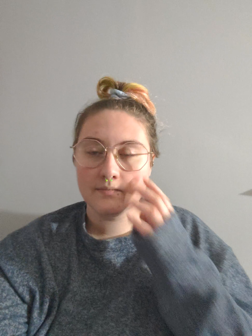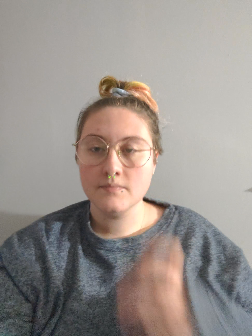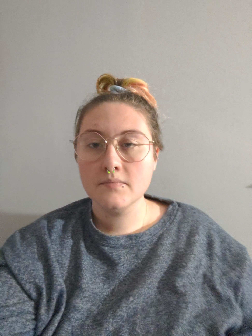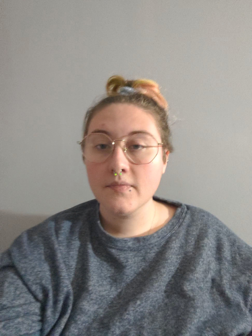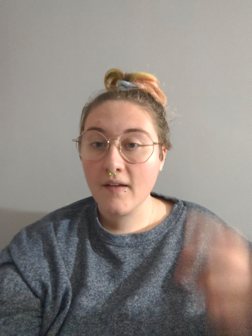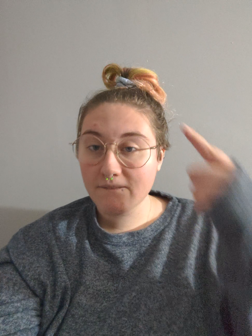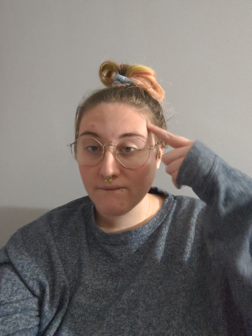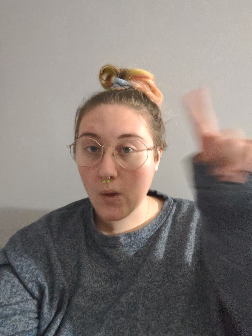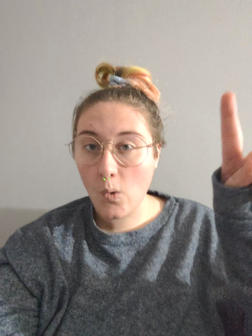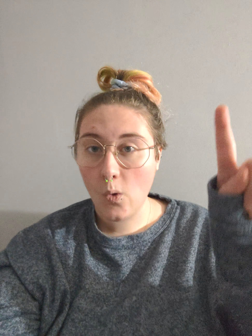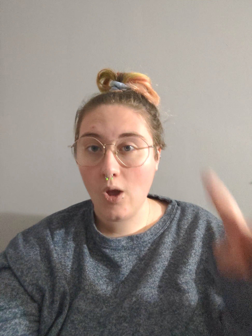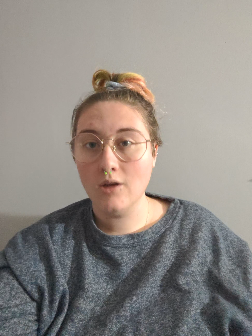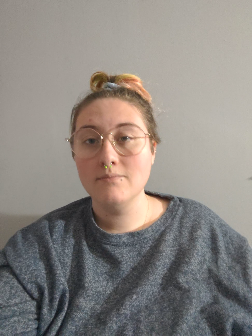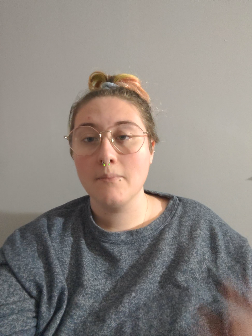for